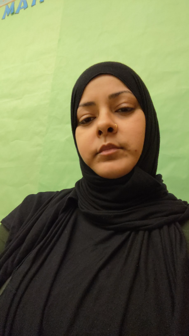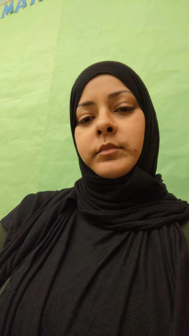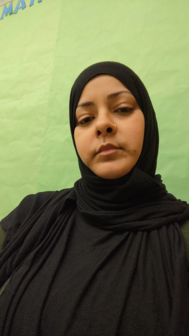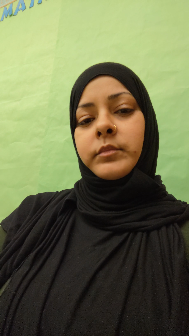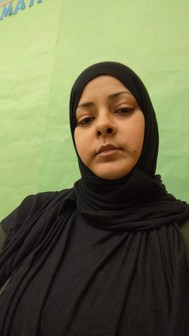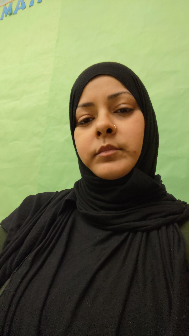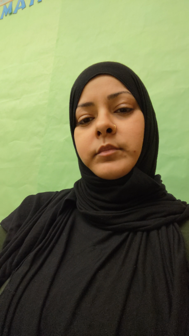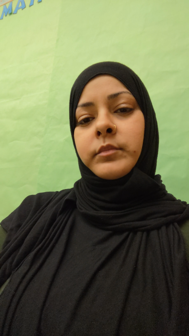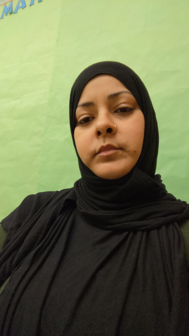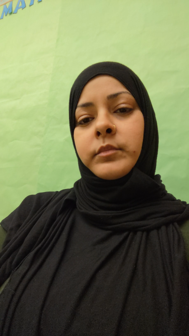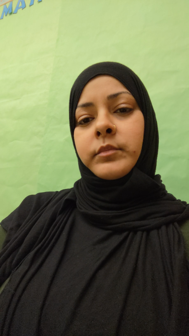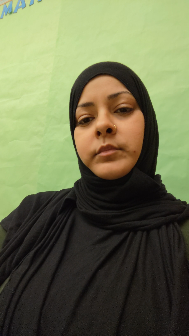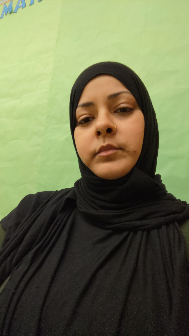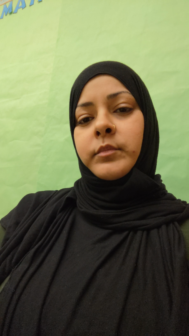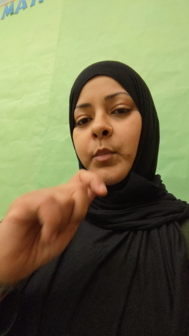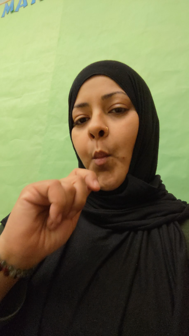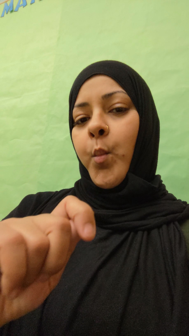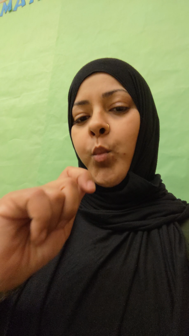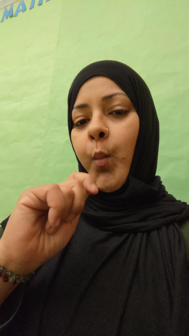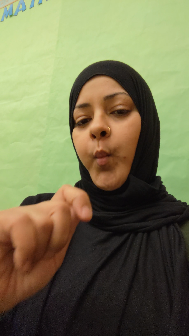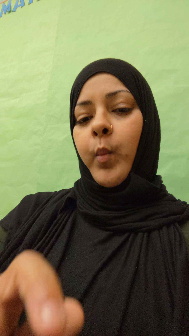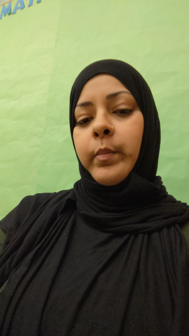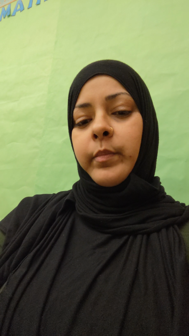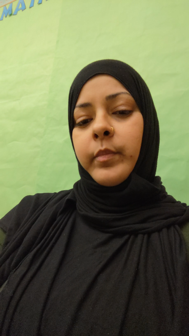popsicle